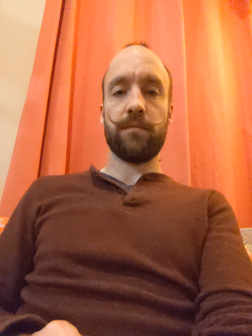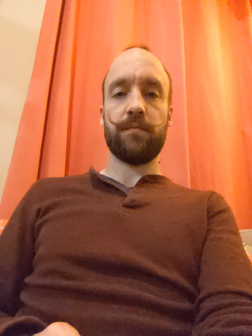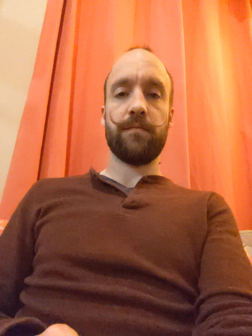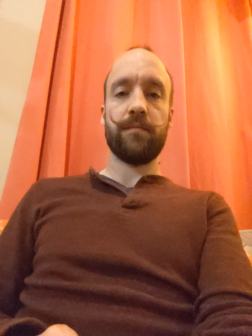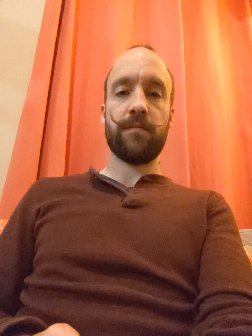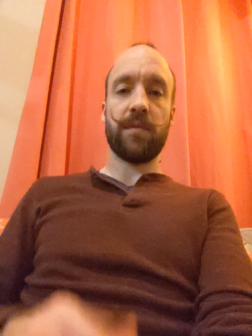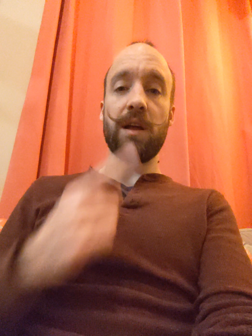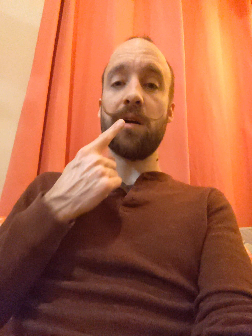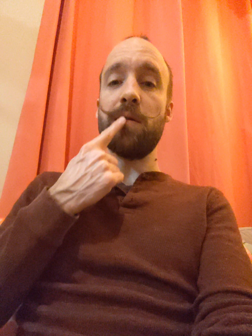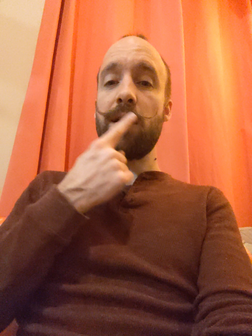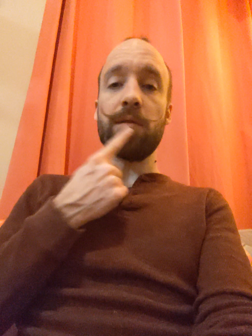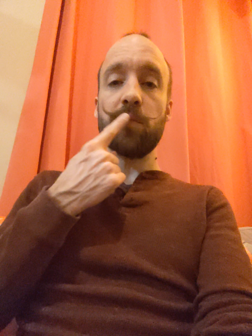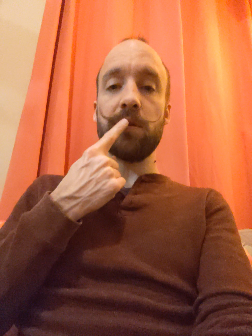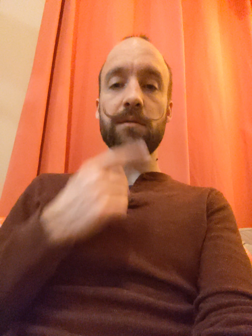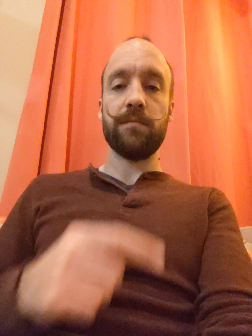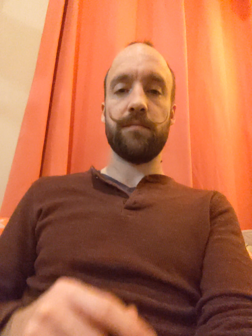lips